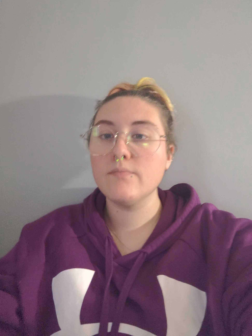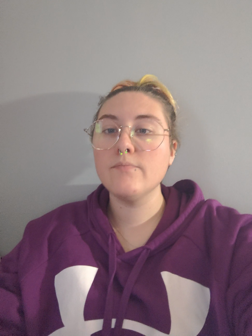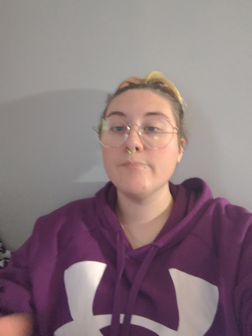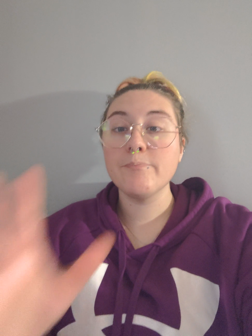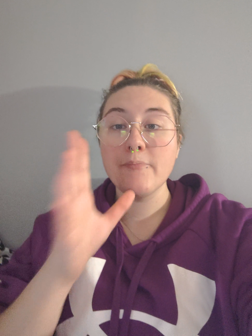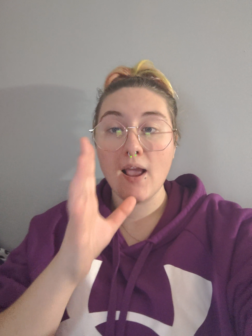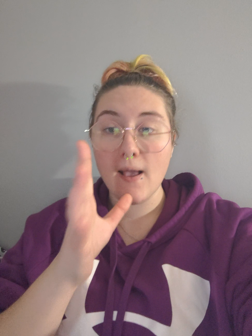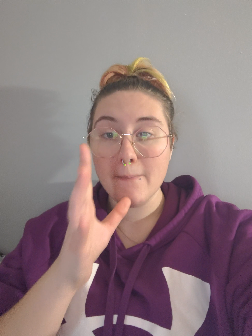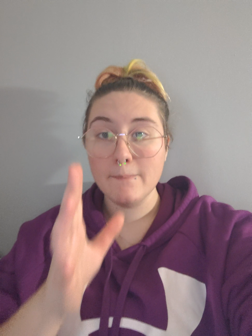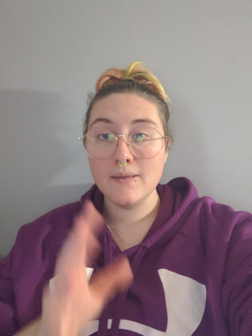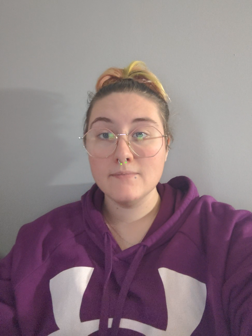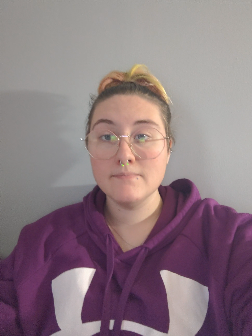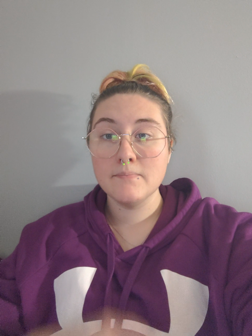mom